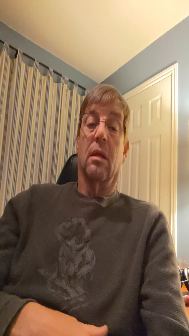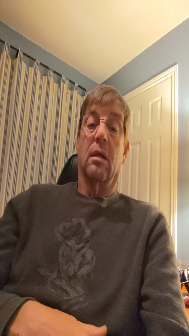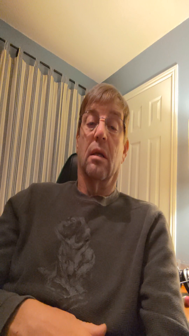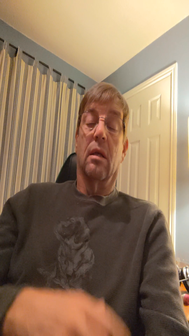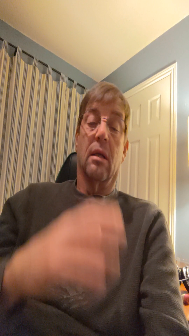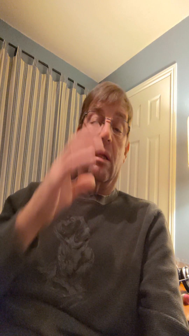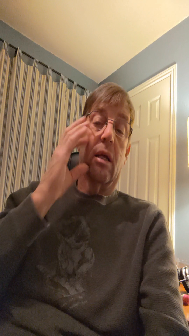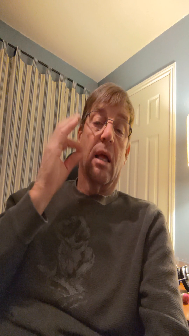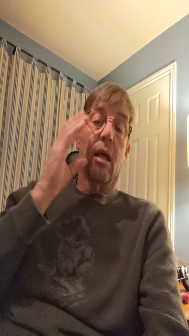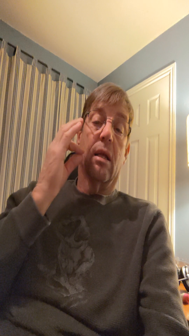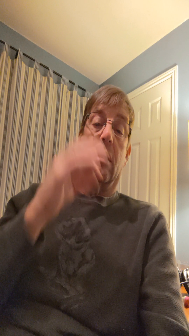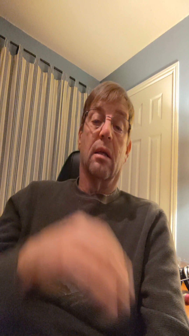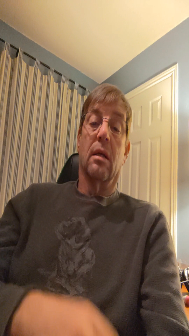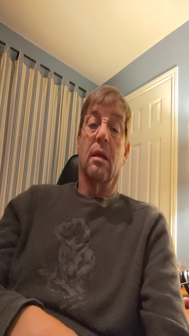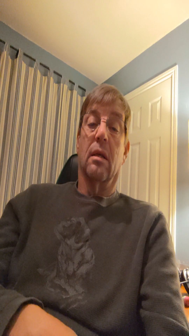cat